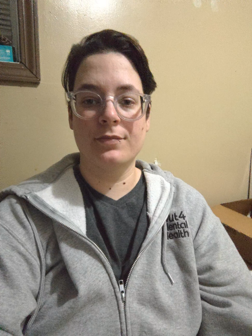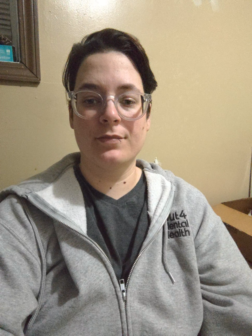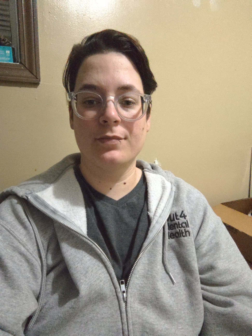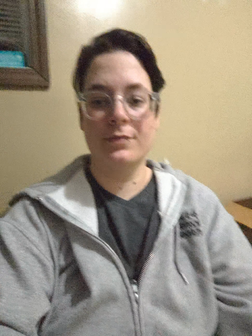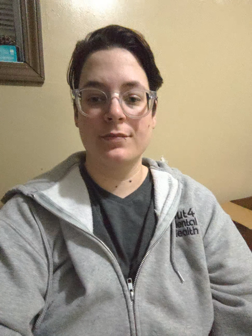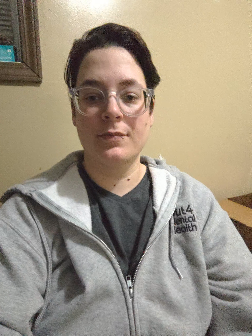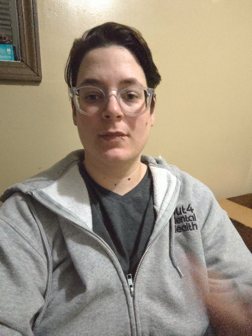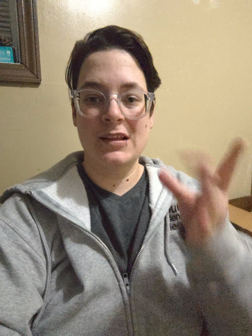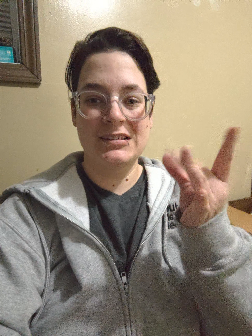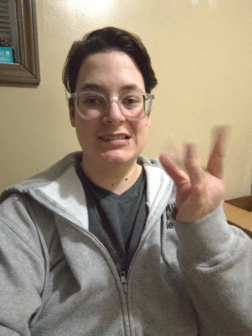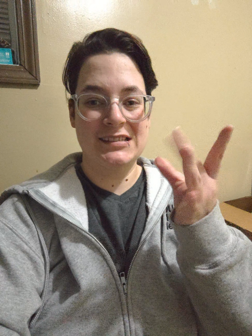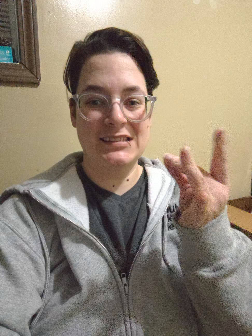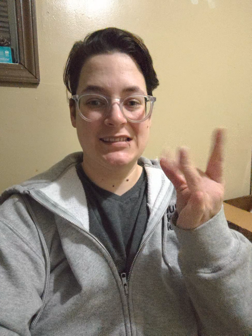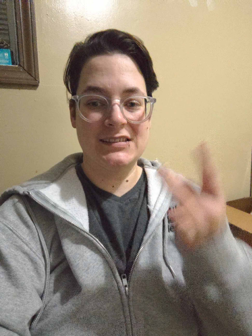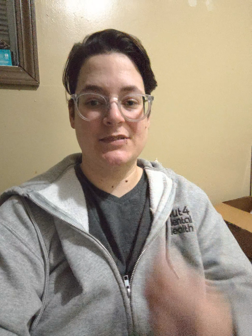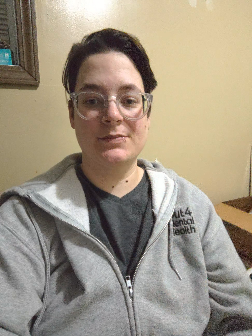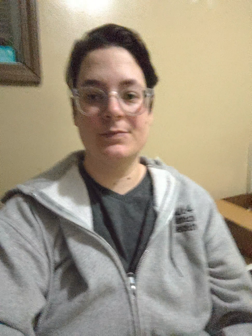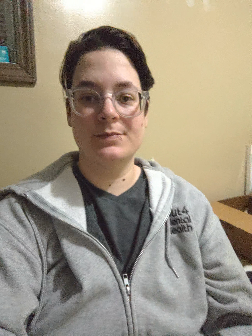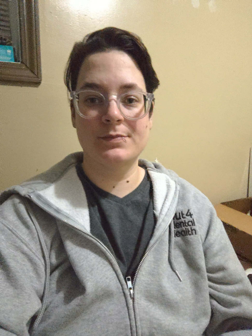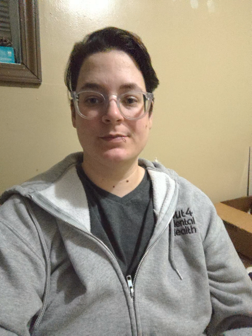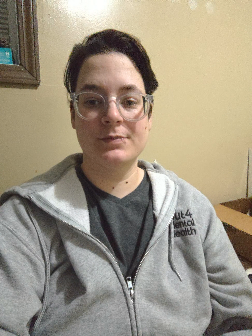sticky